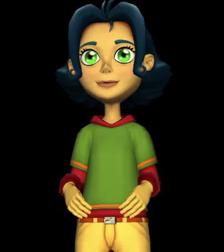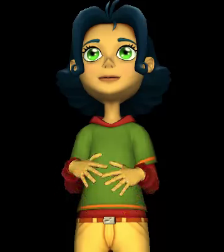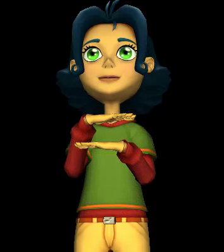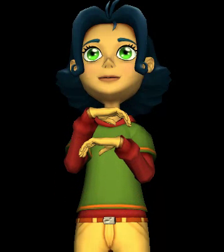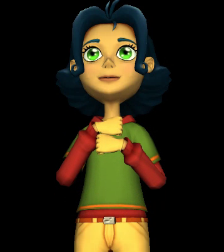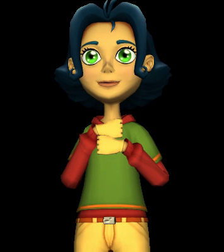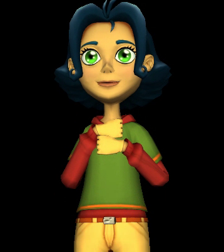يعترف